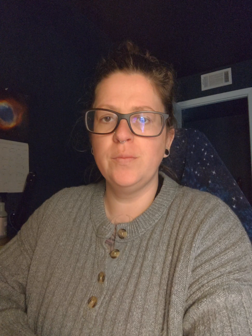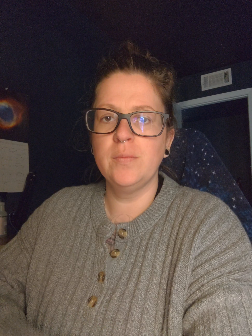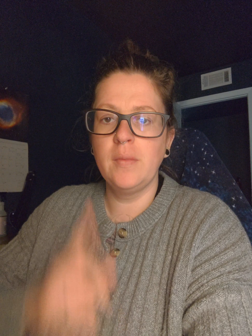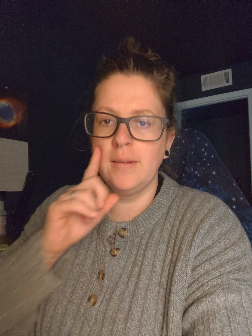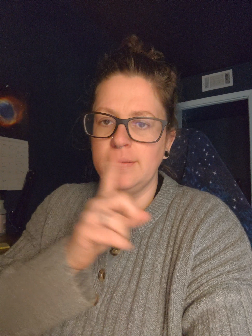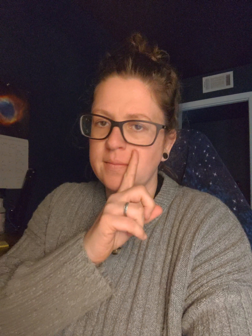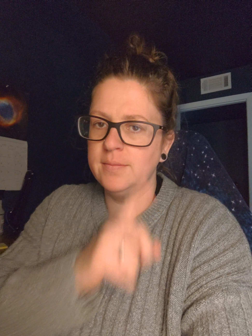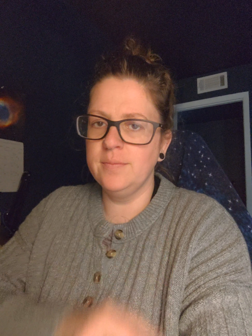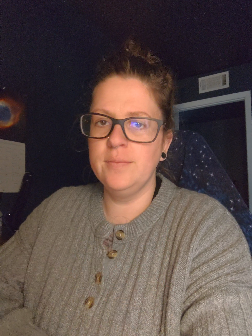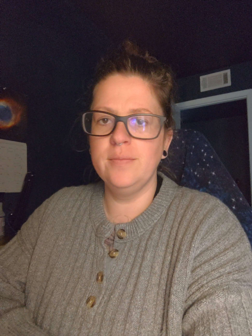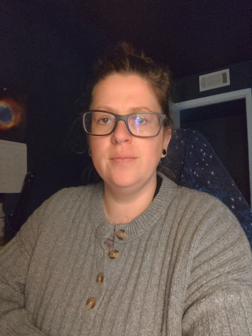eye